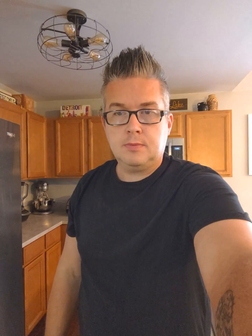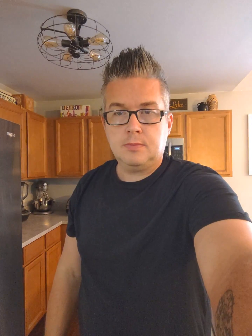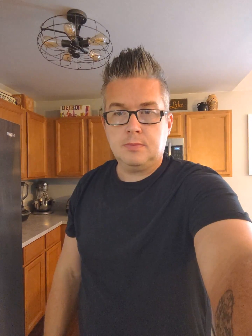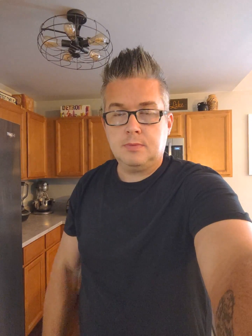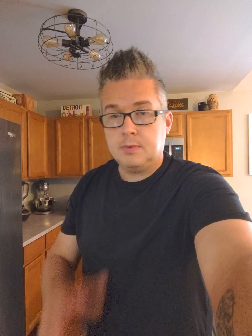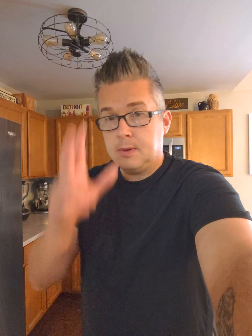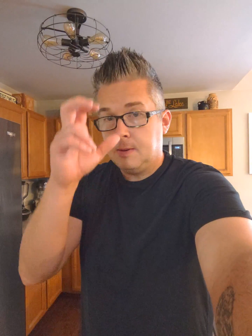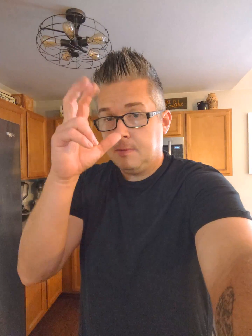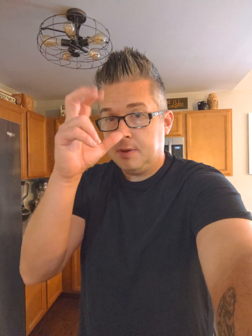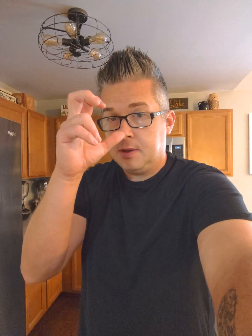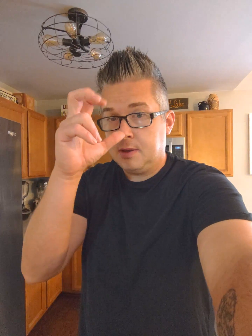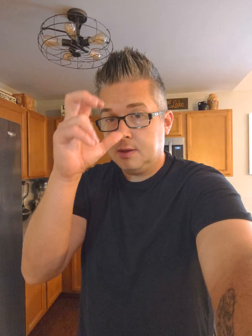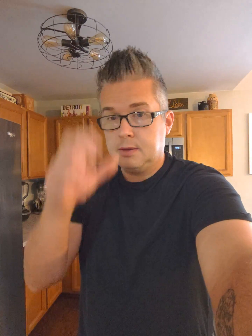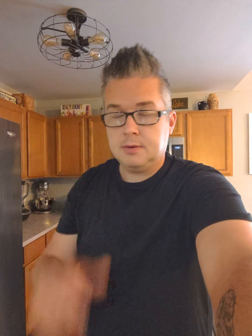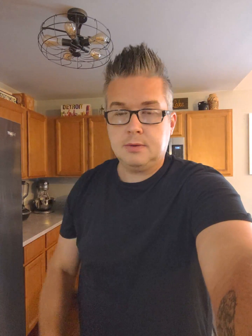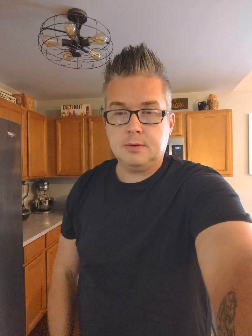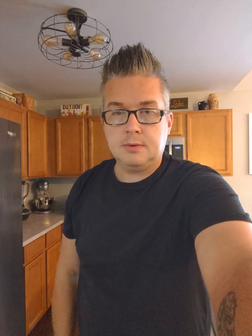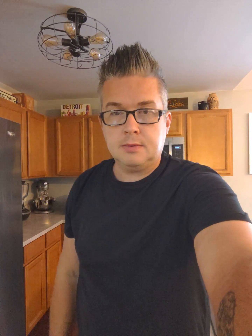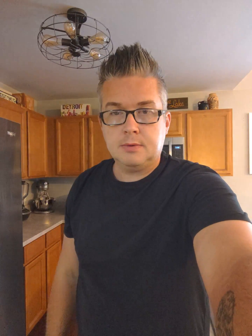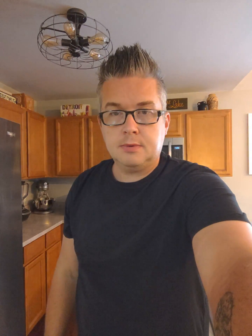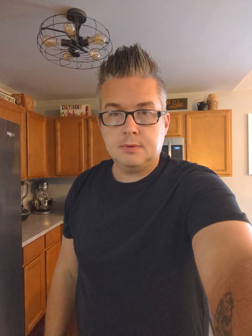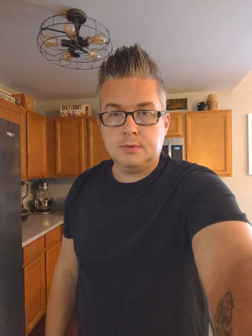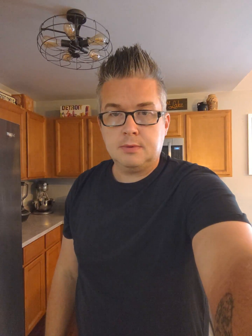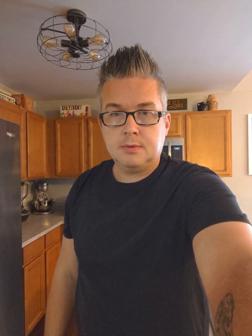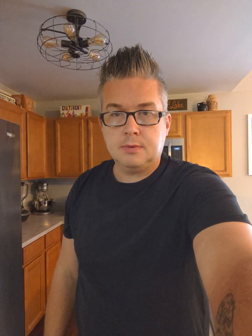ant